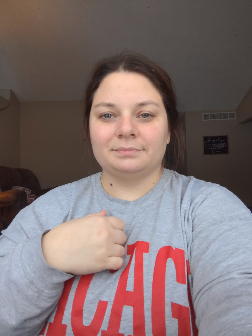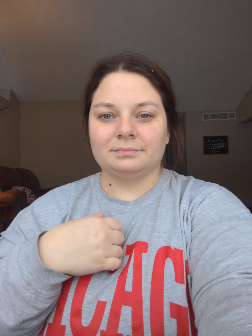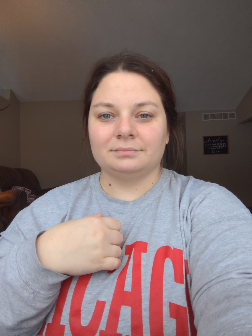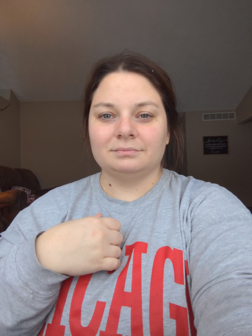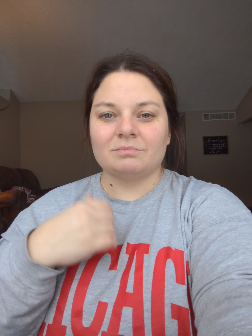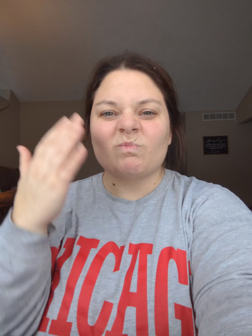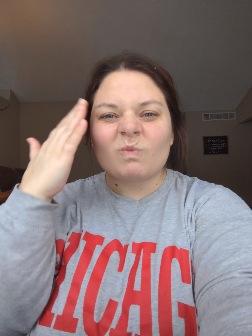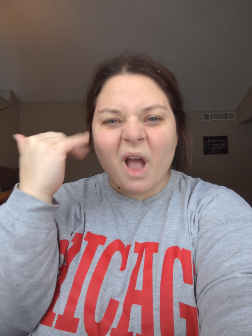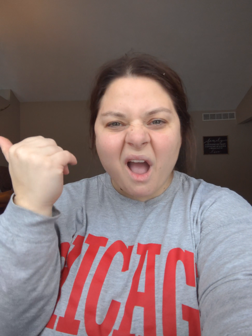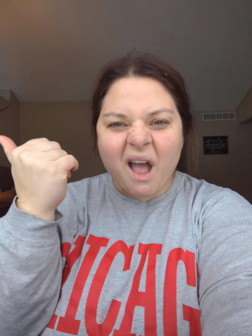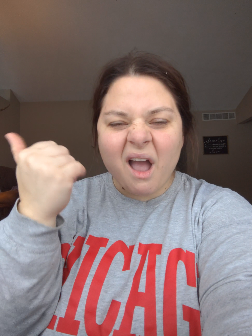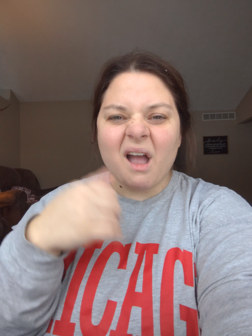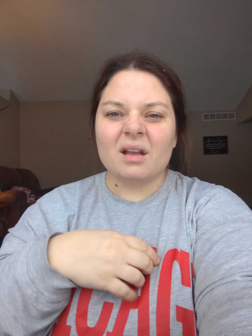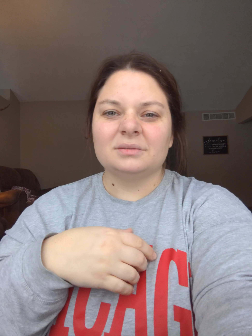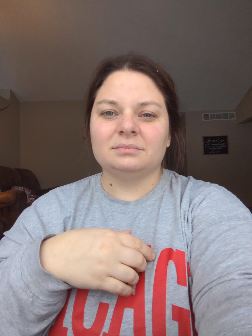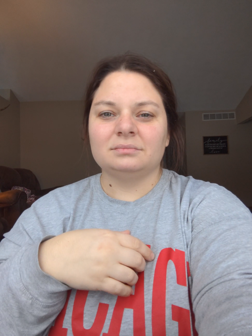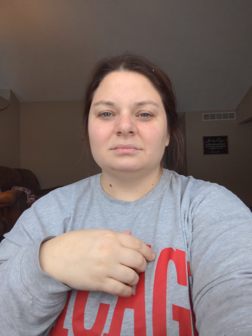why